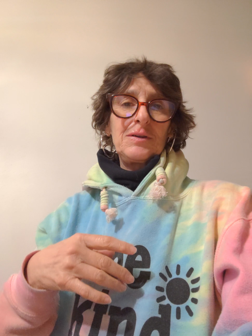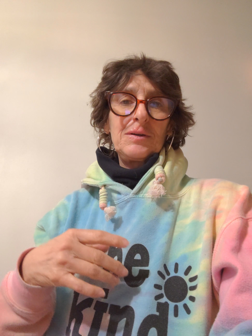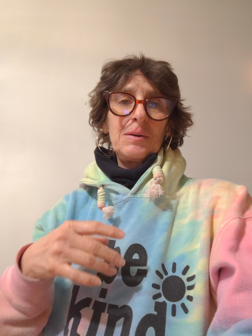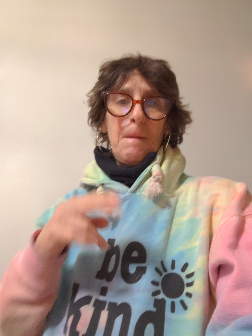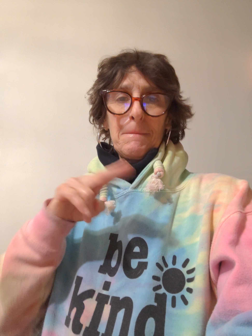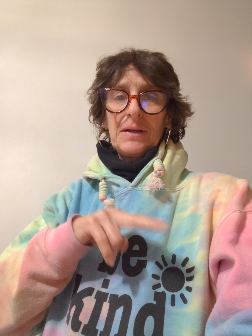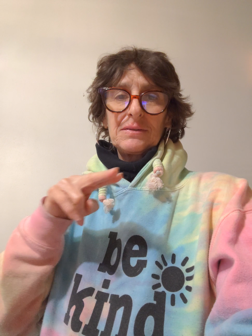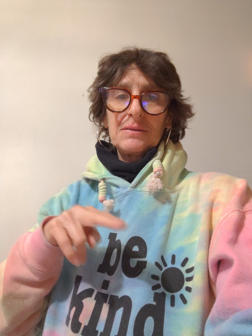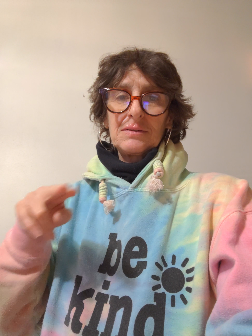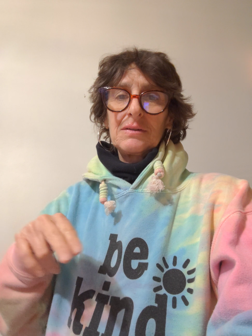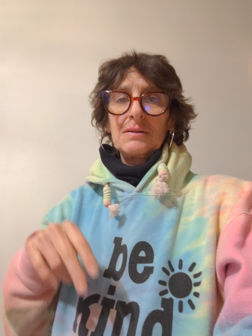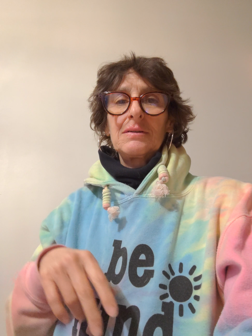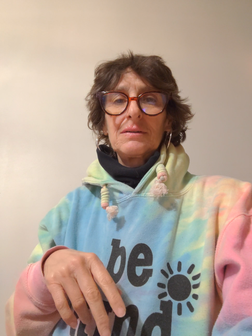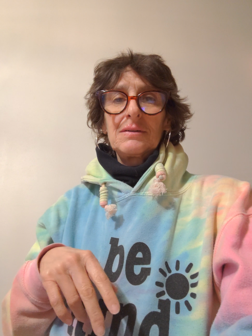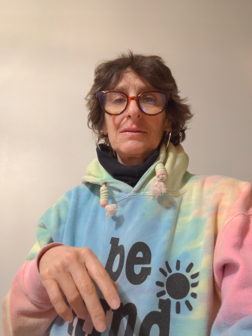puzzle